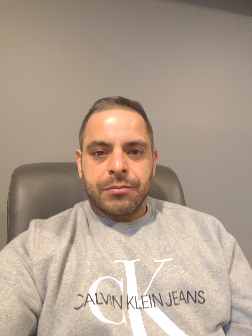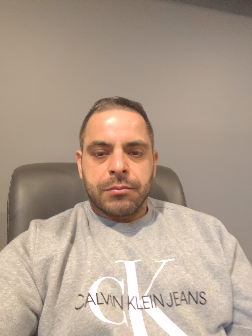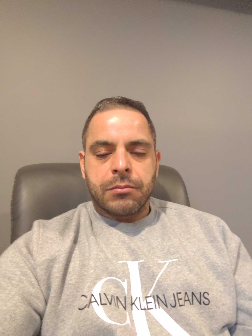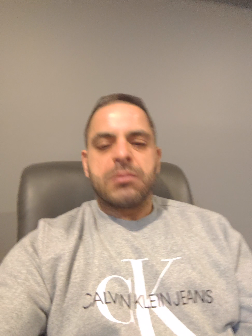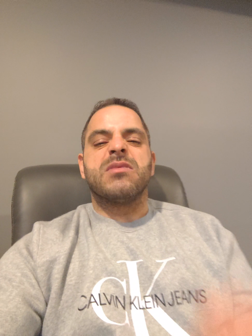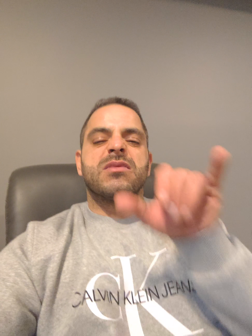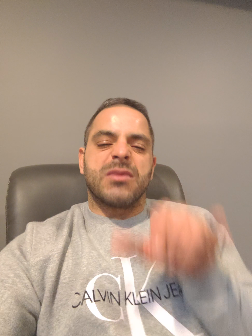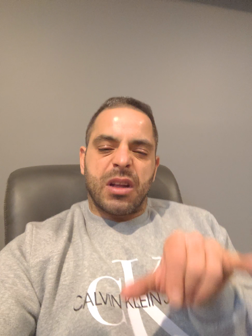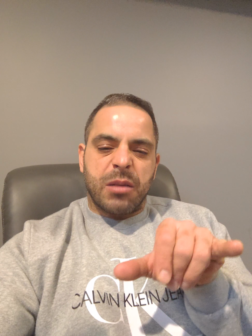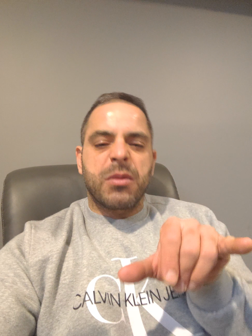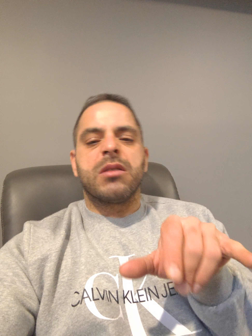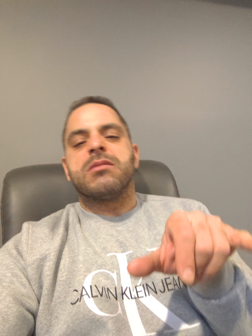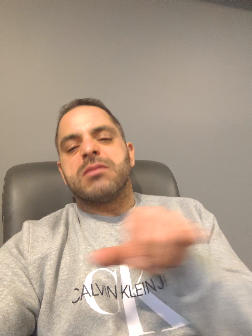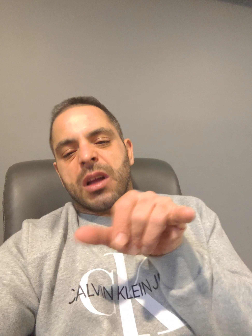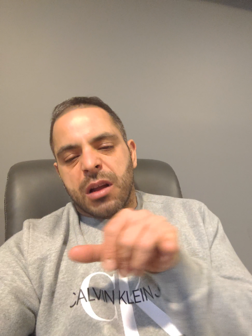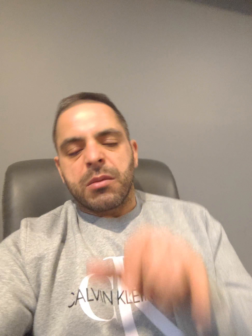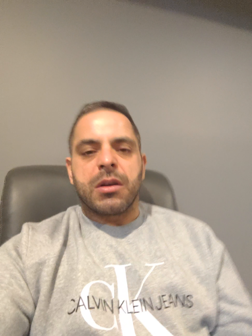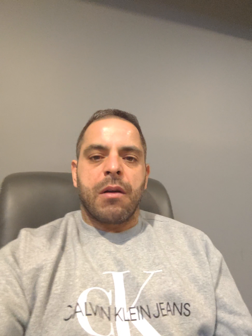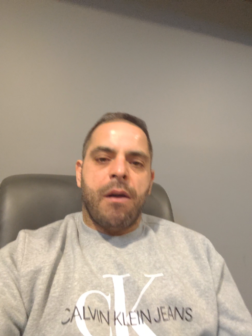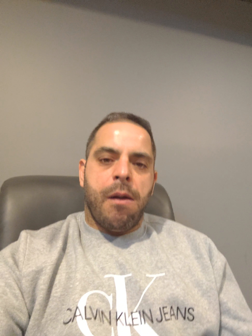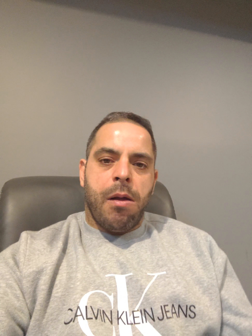same